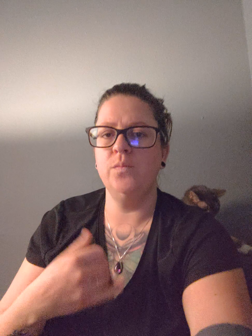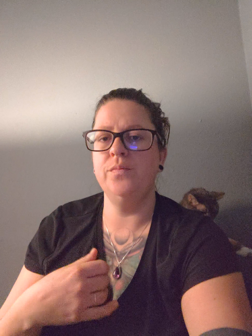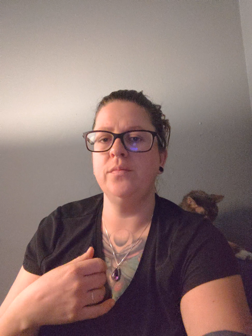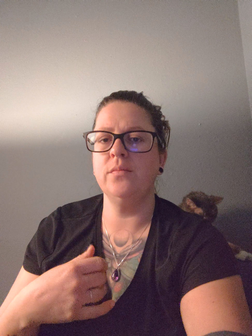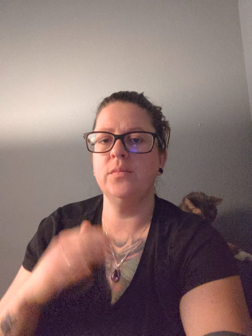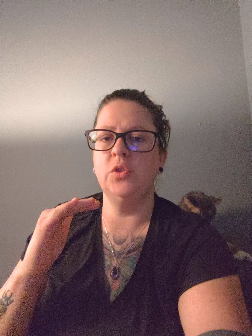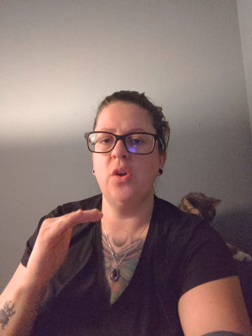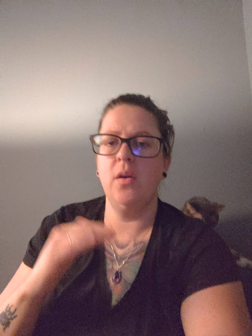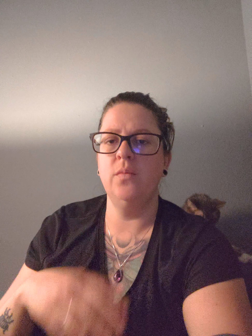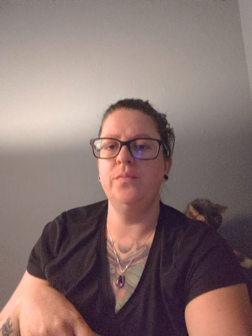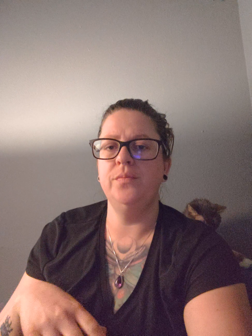child